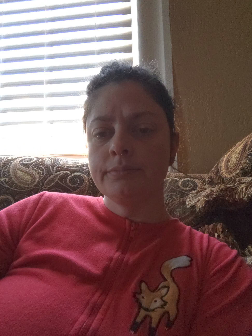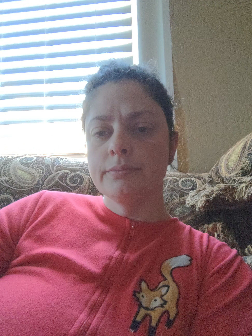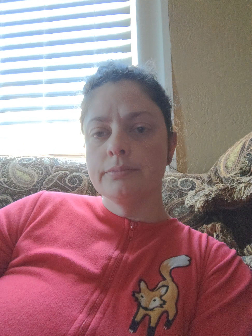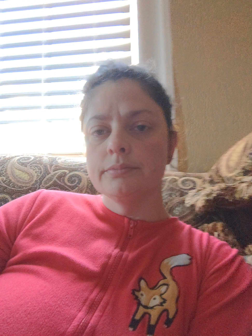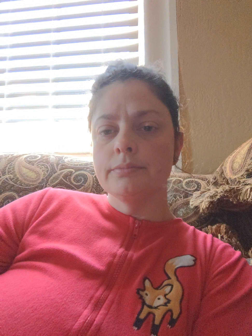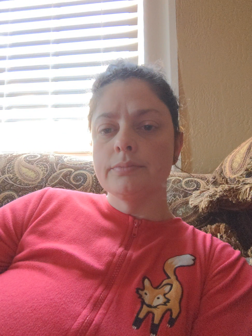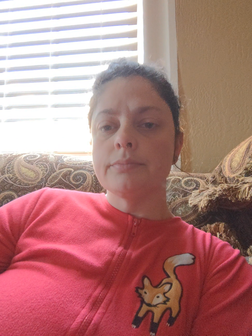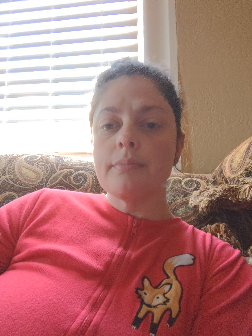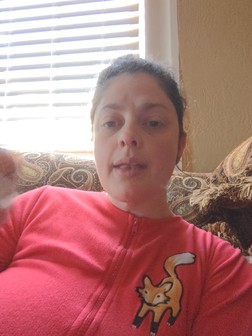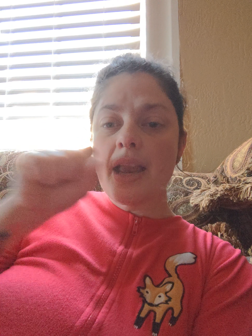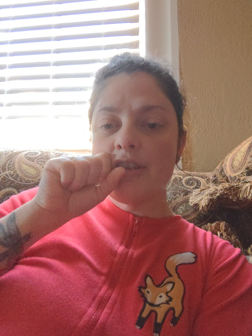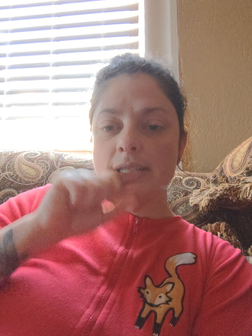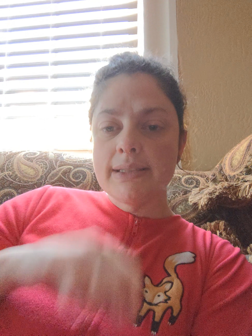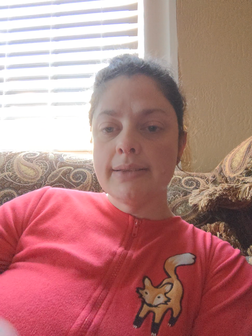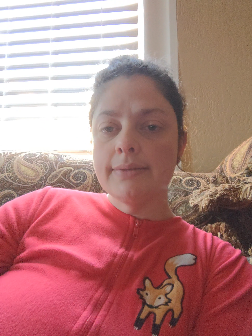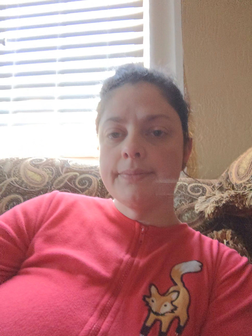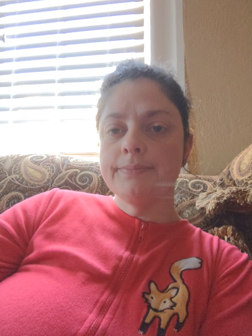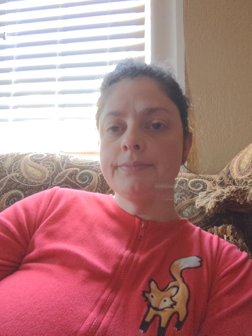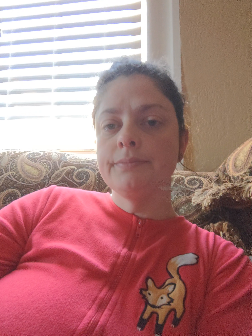carrot